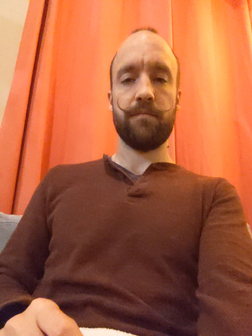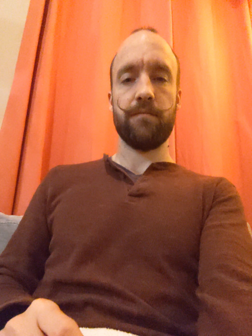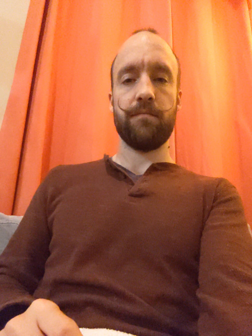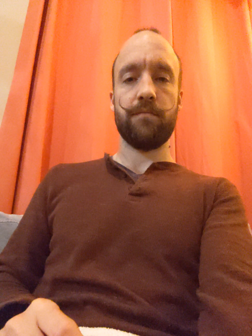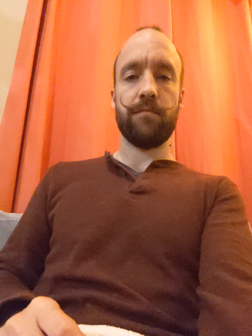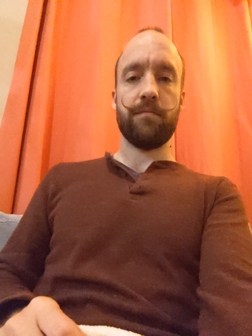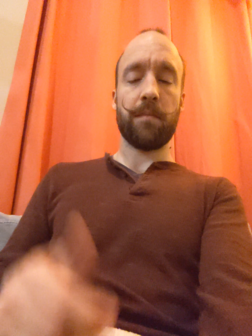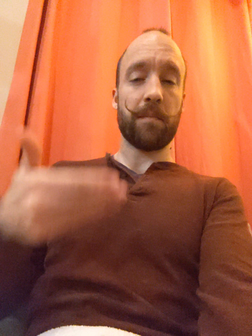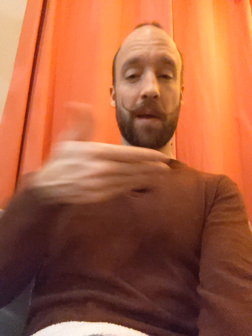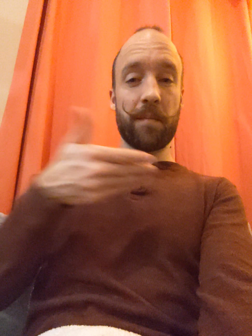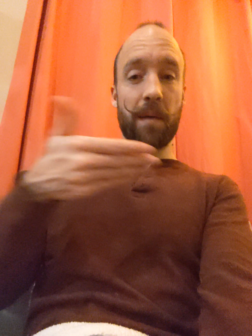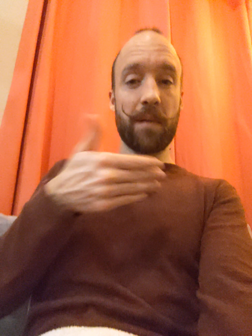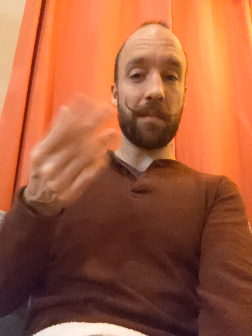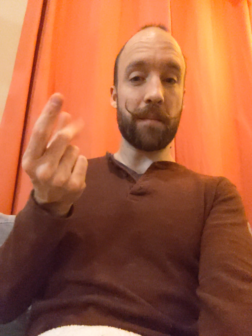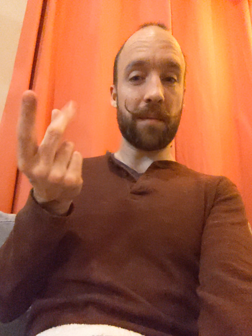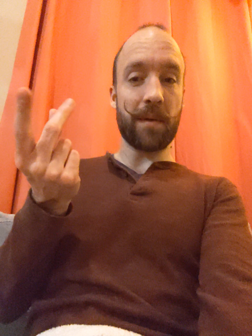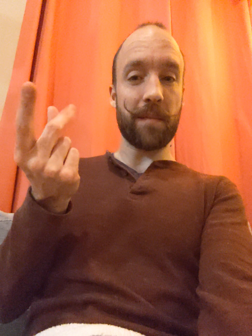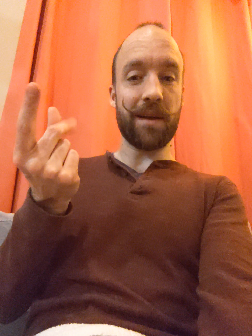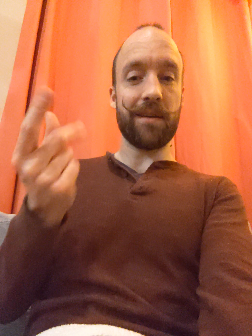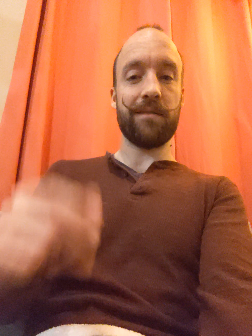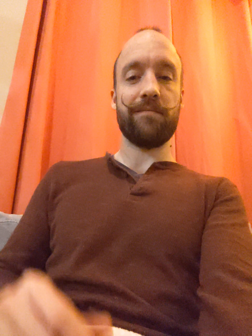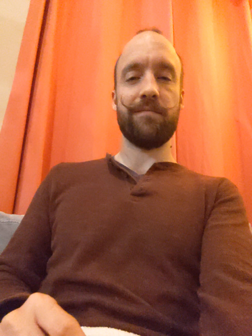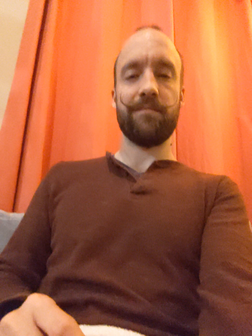puppy